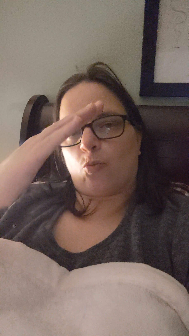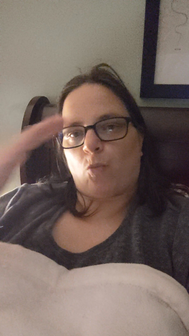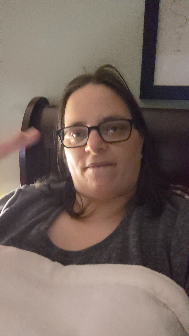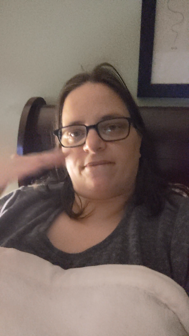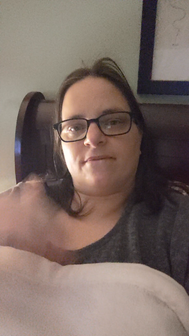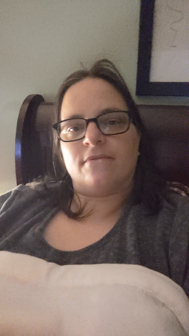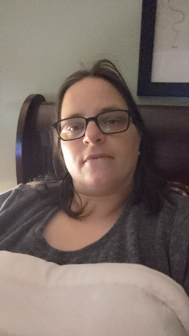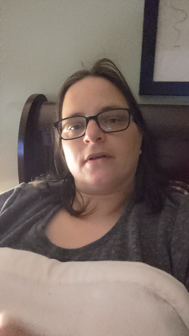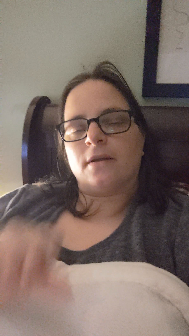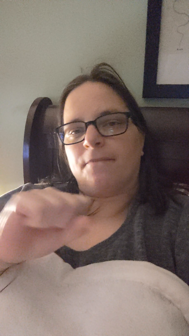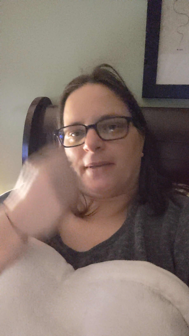break